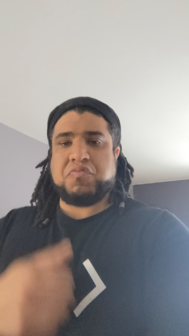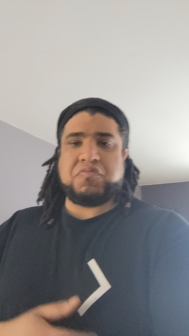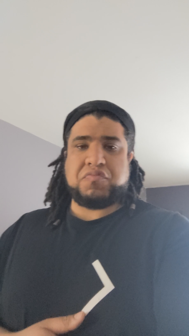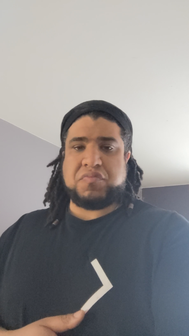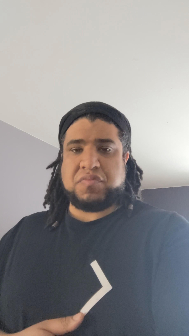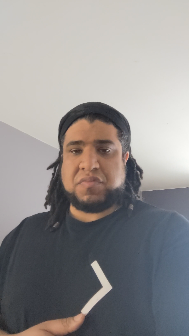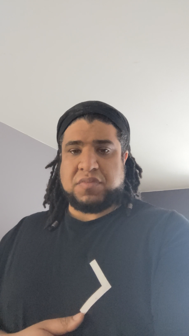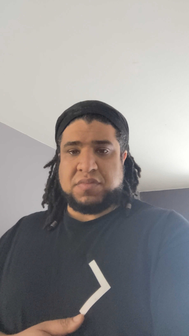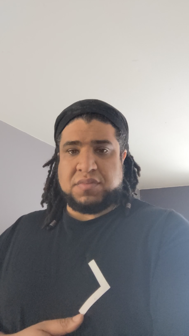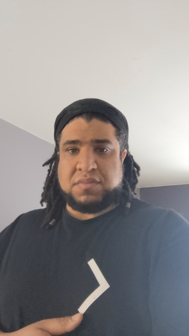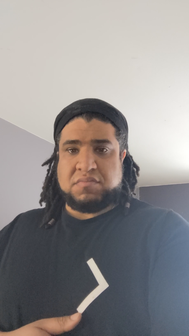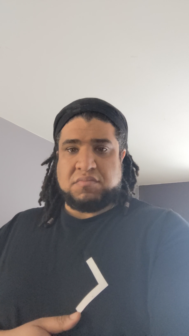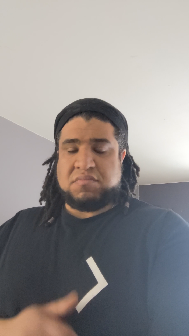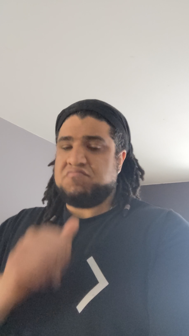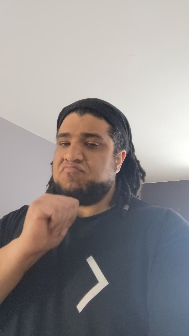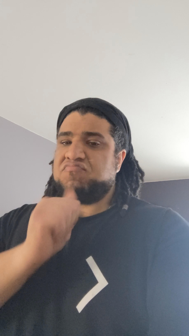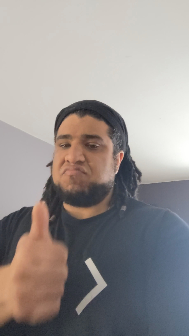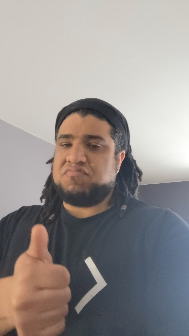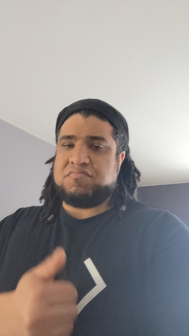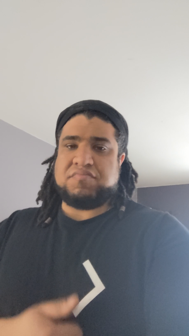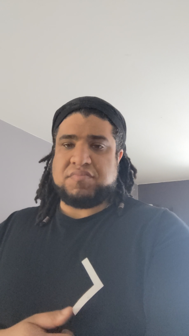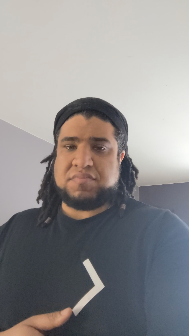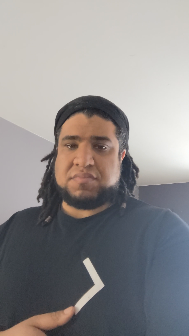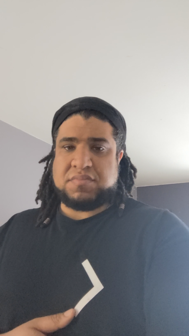don't